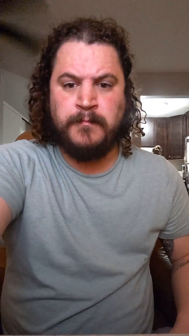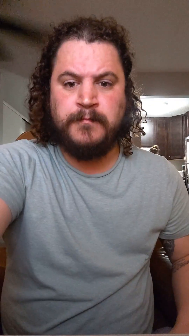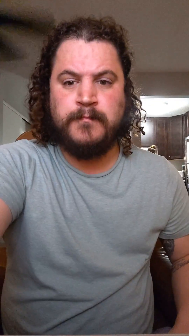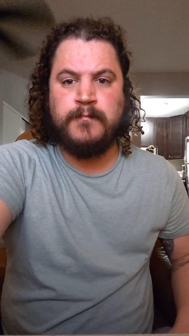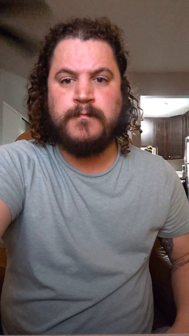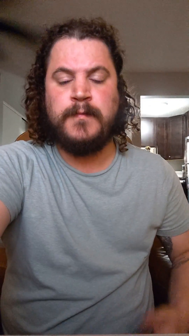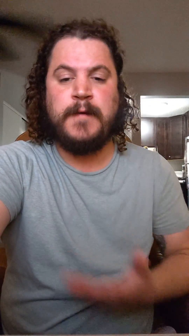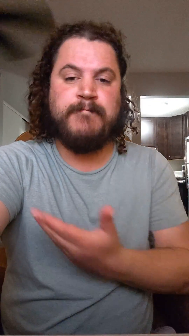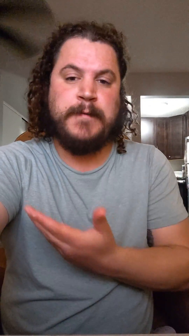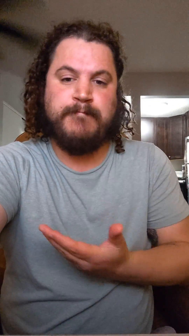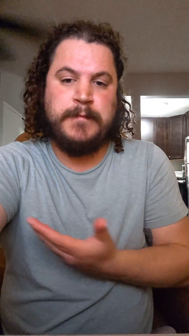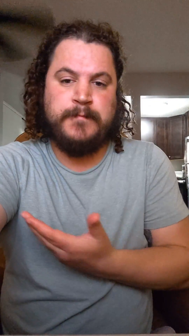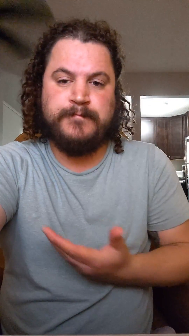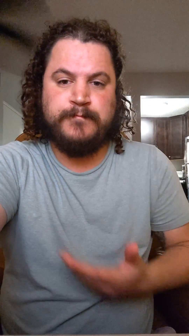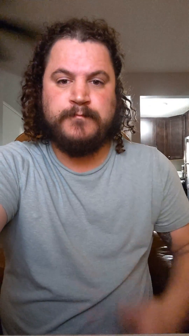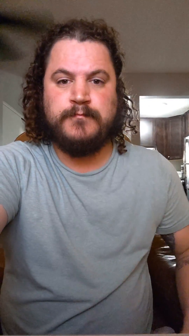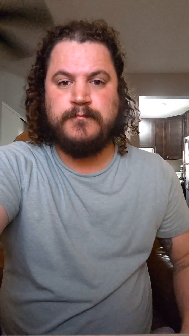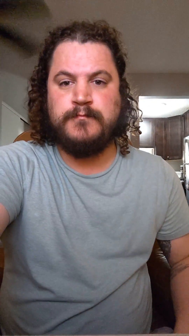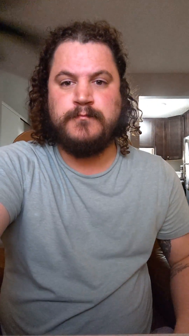baby